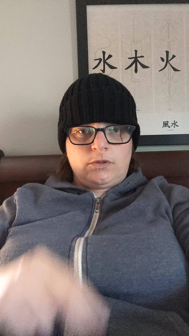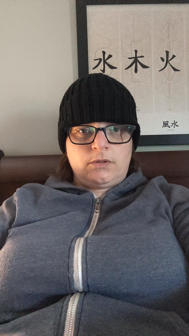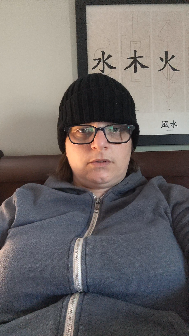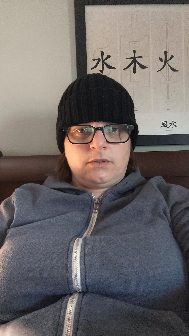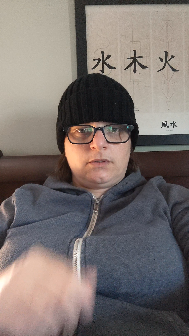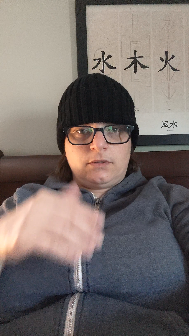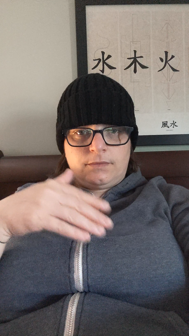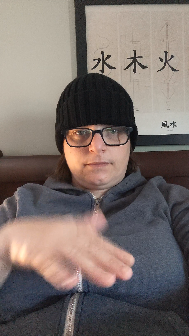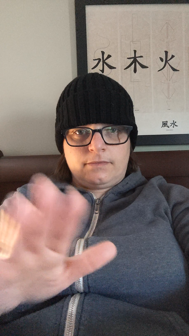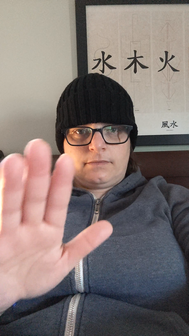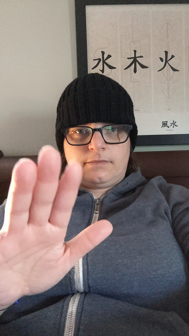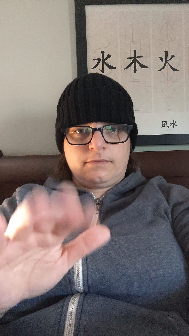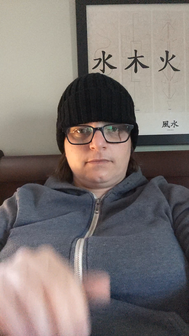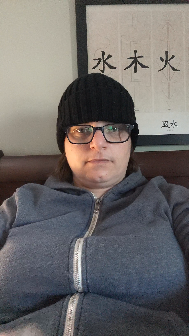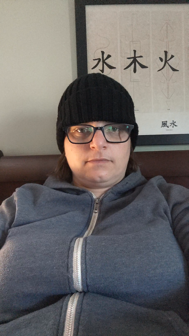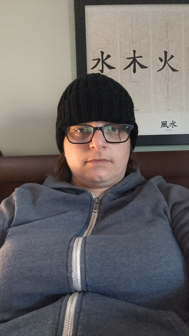enter